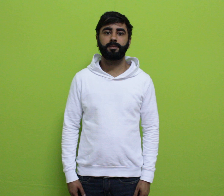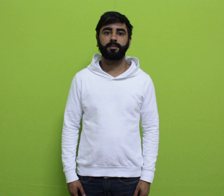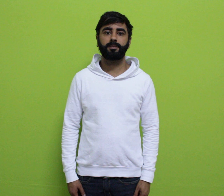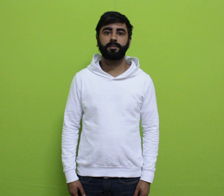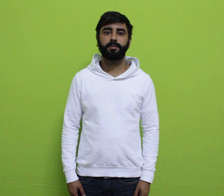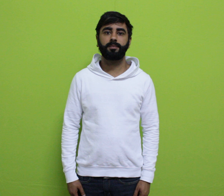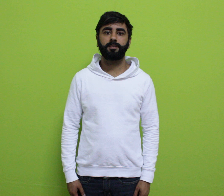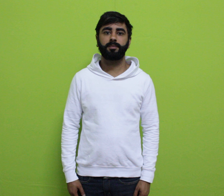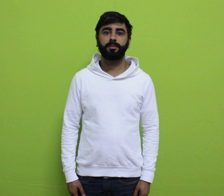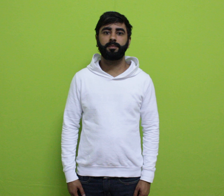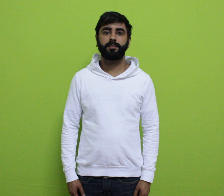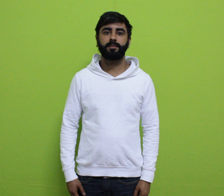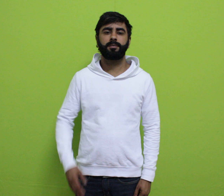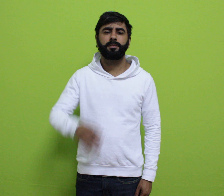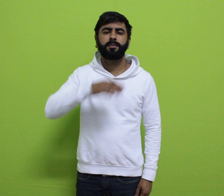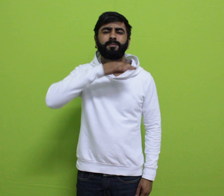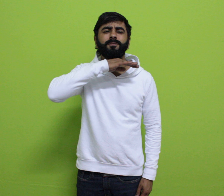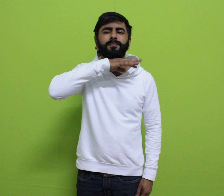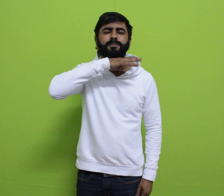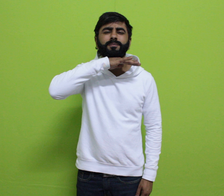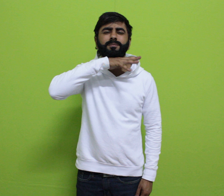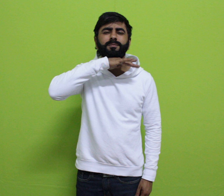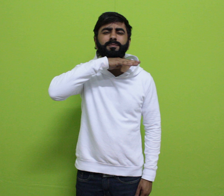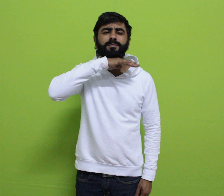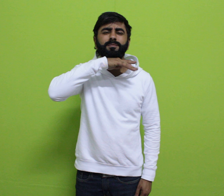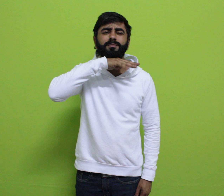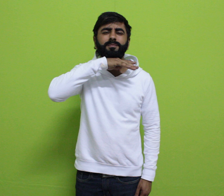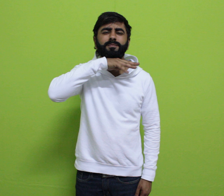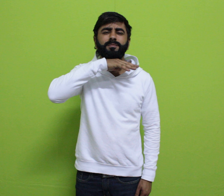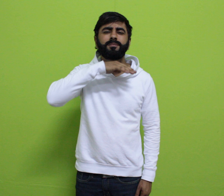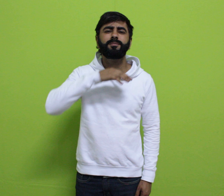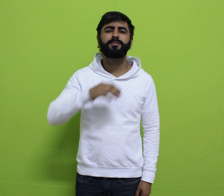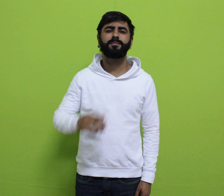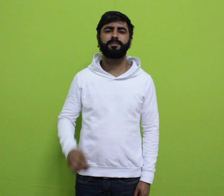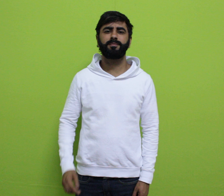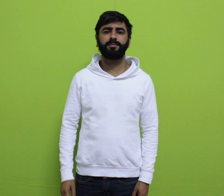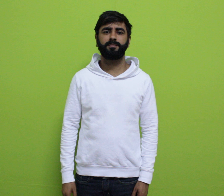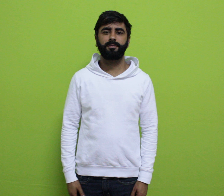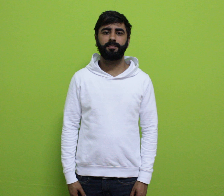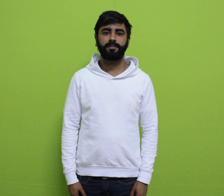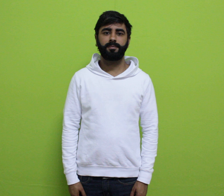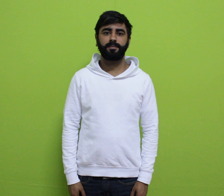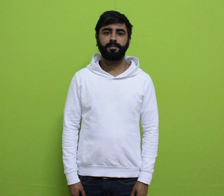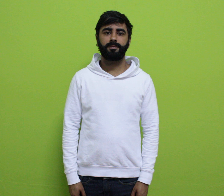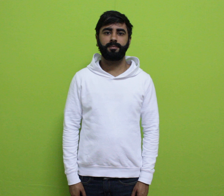ruim